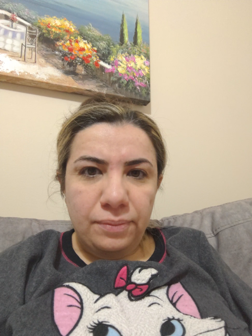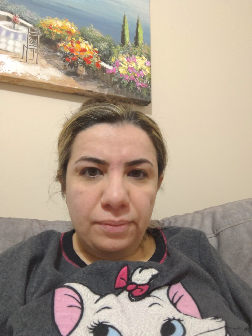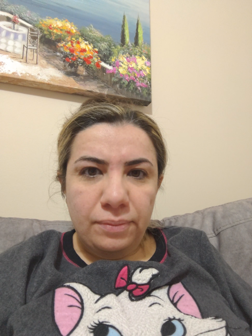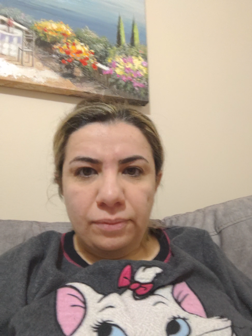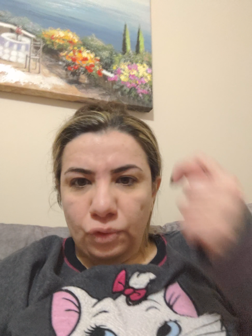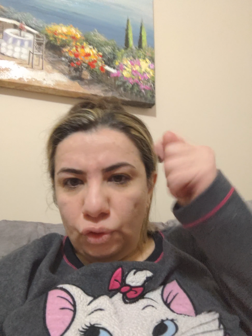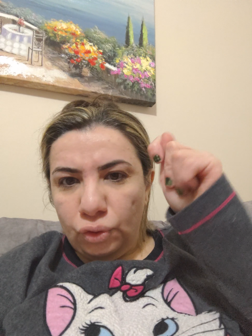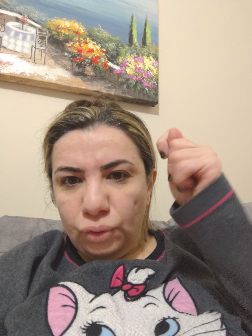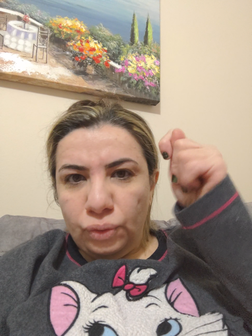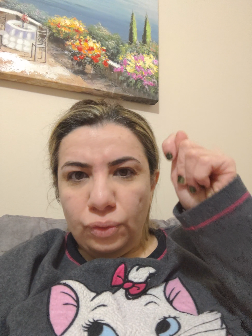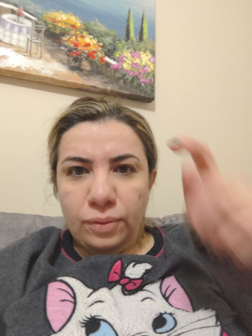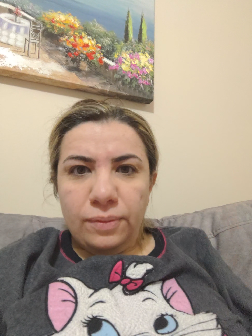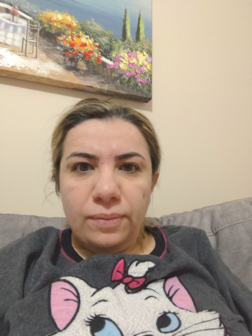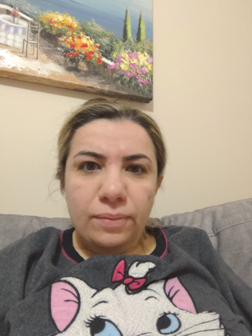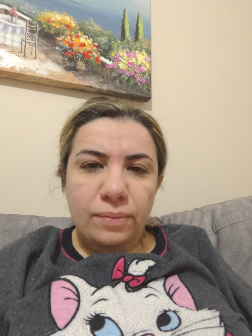toy